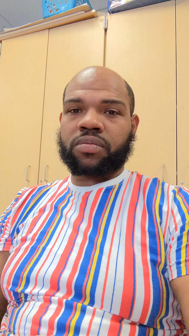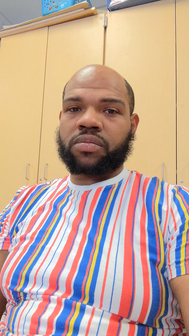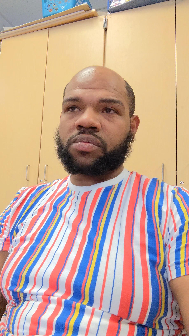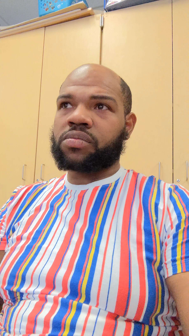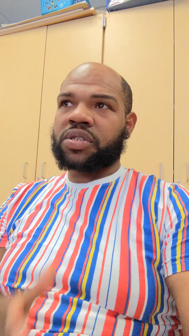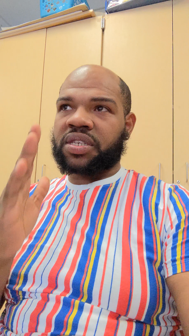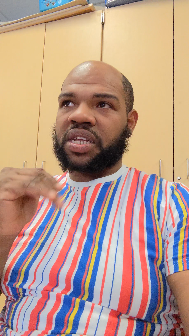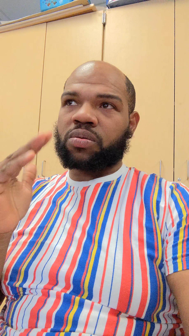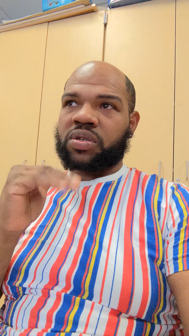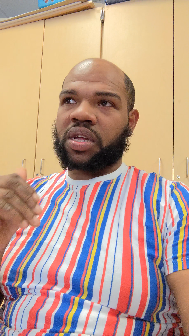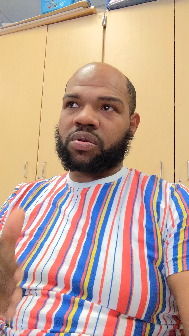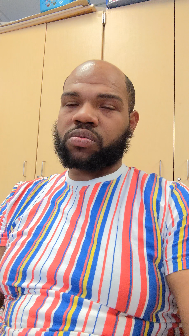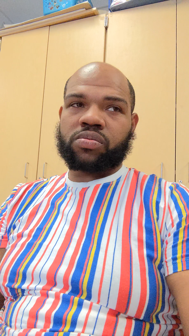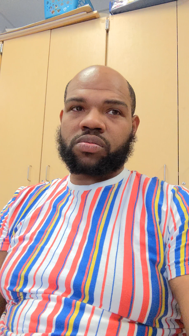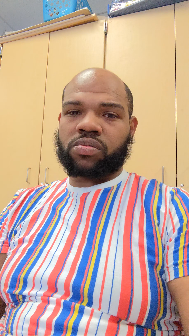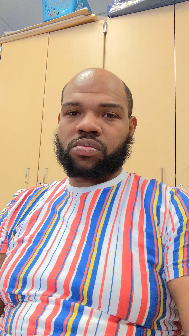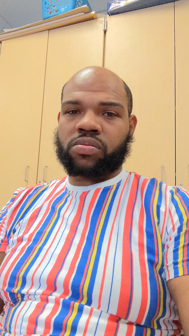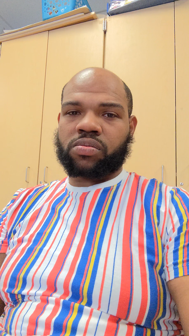downtown